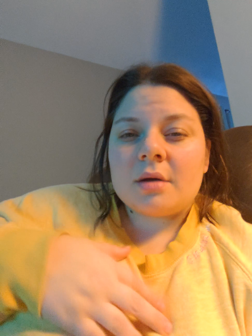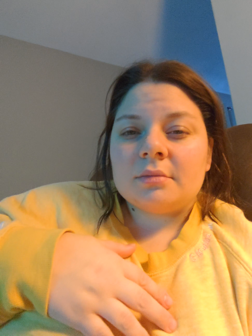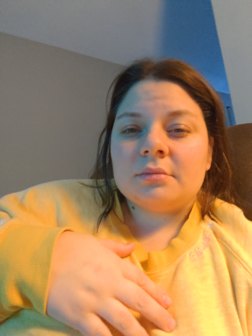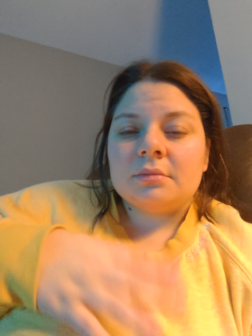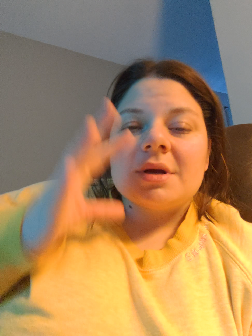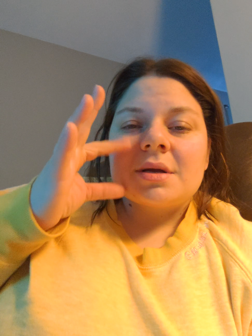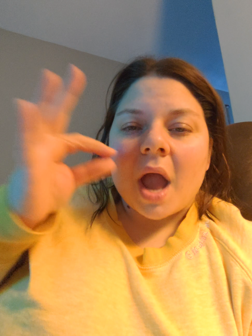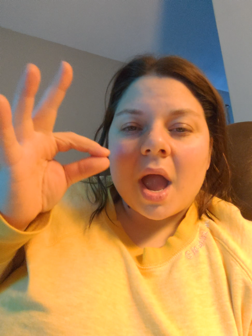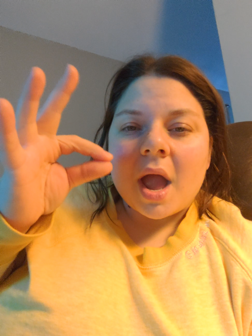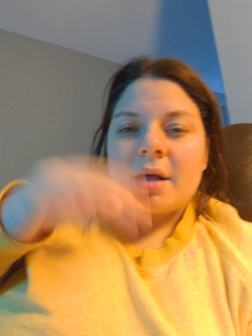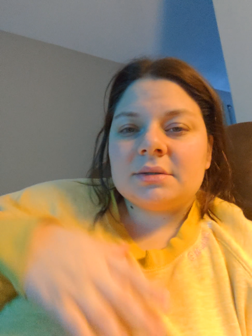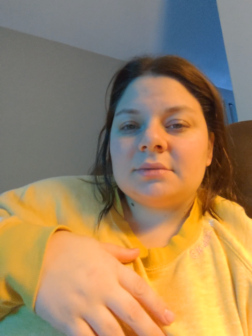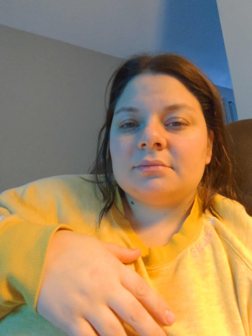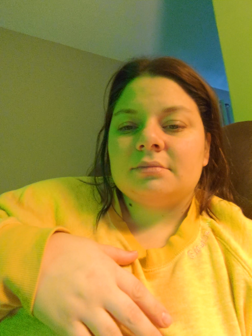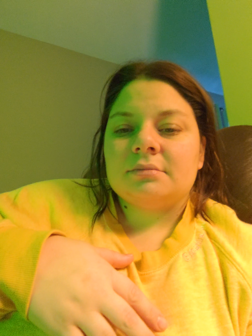cat